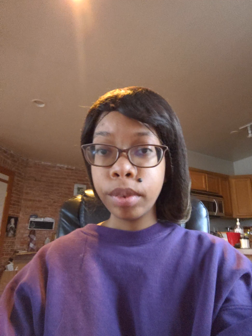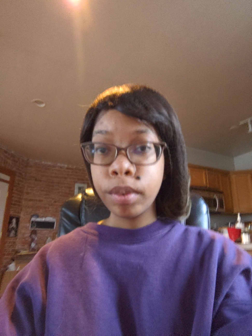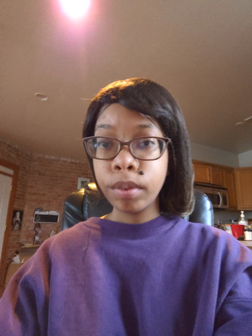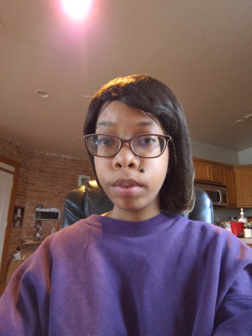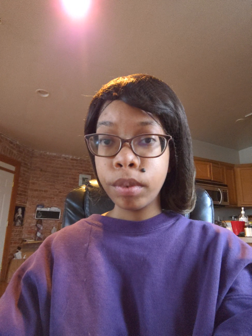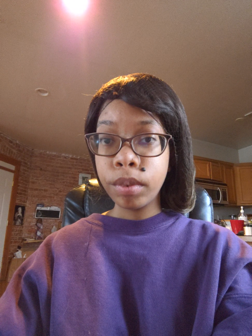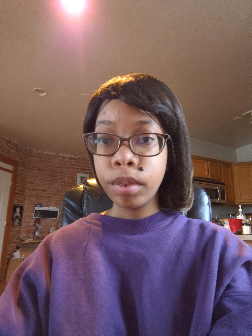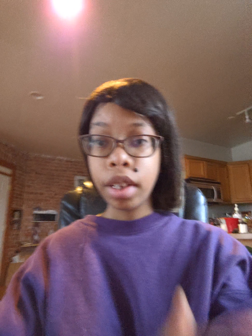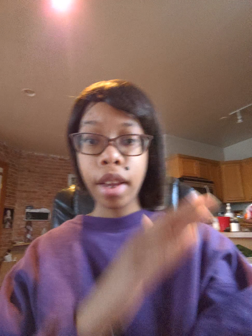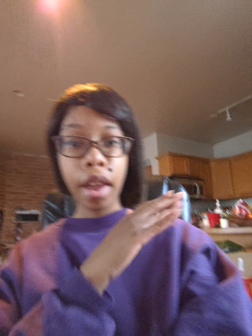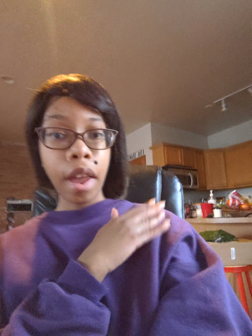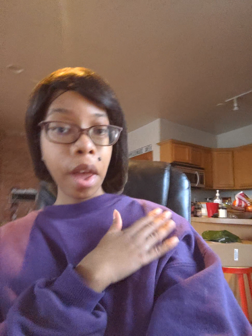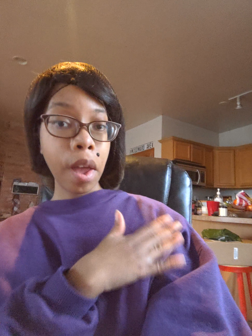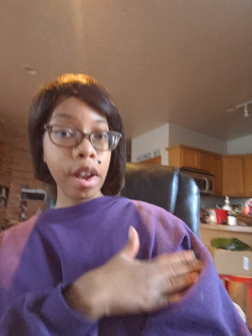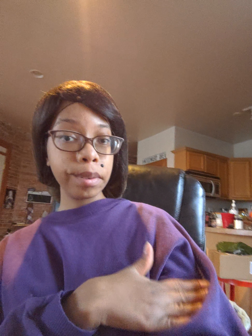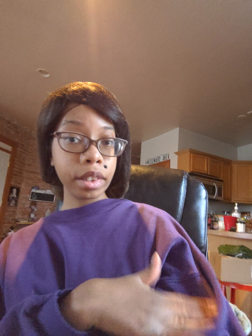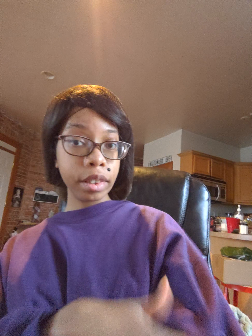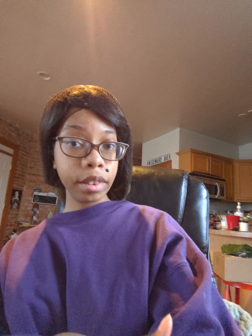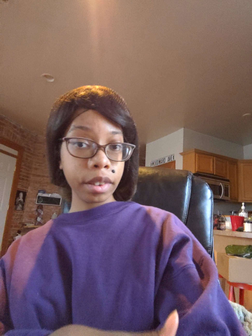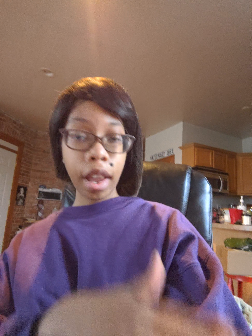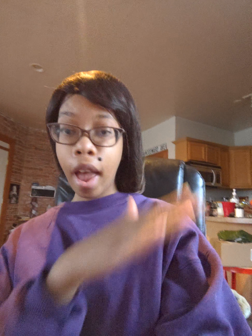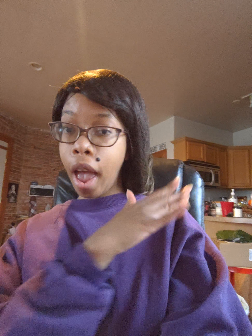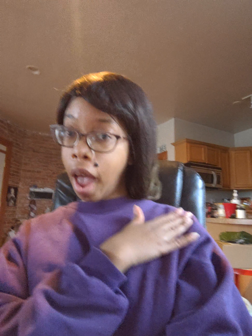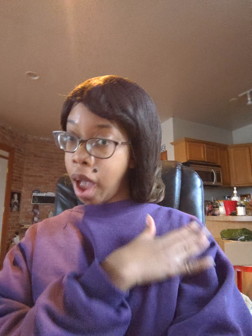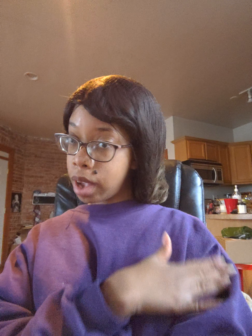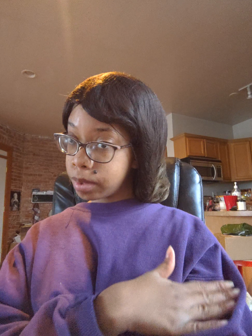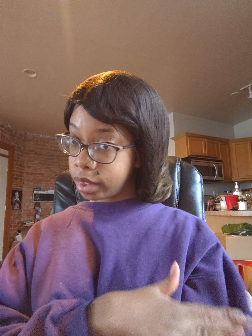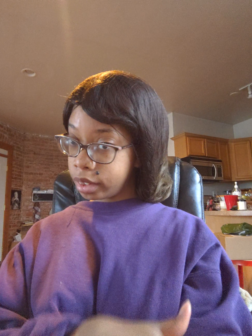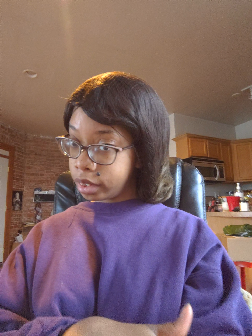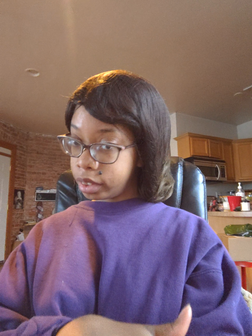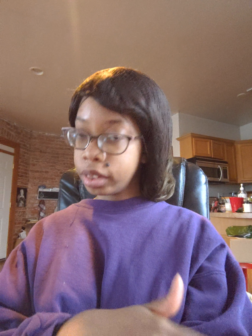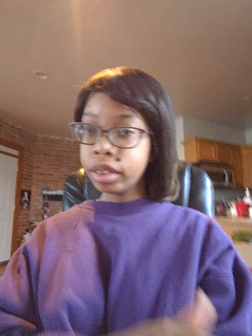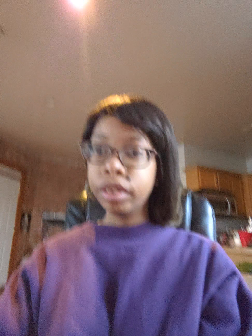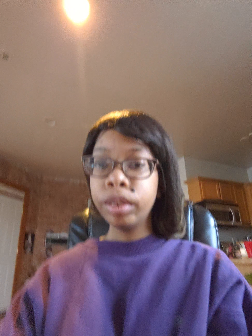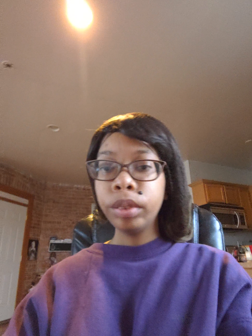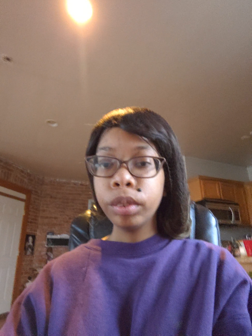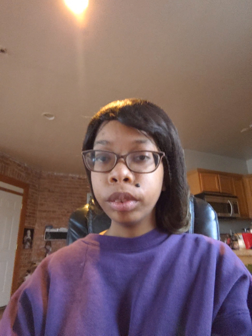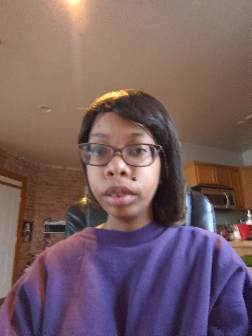arm